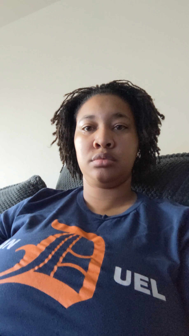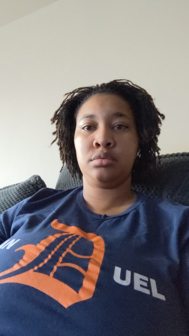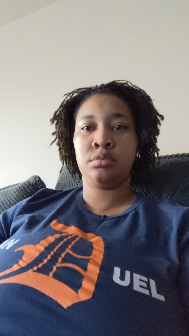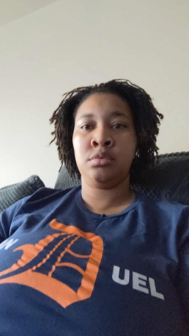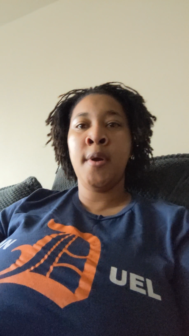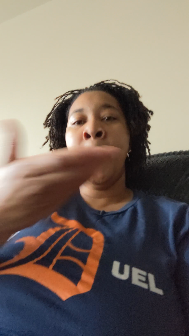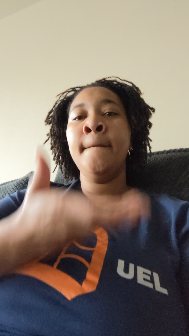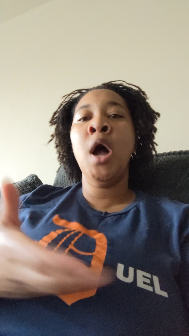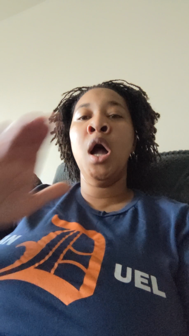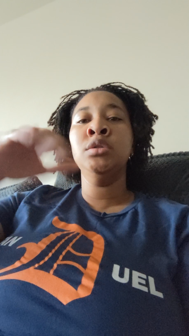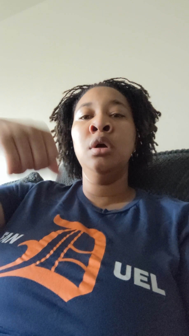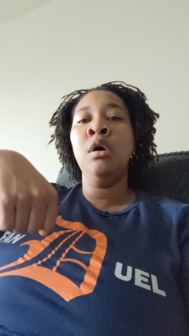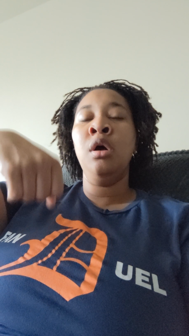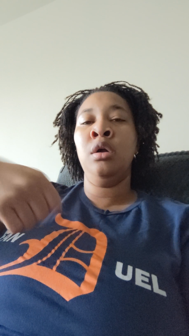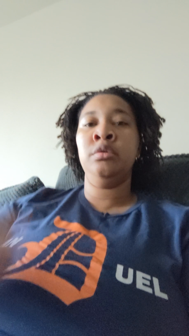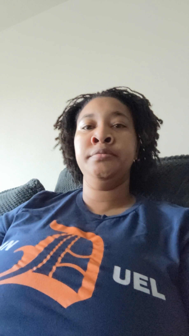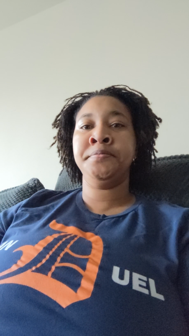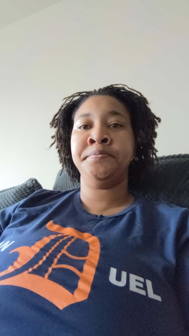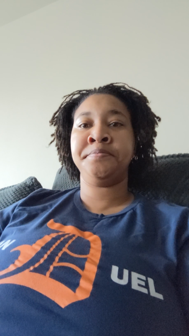basket